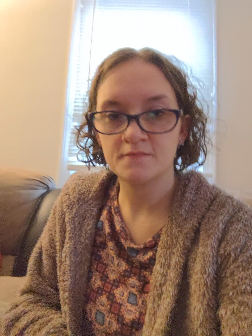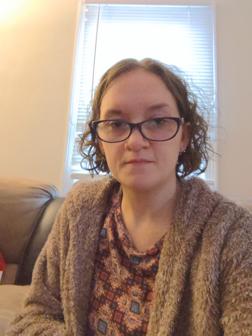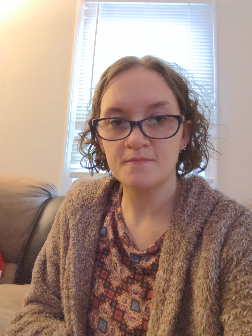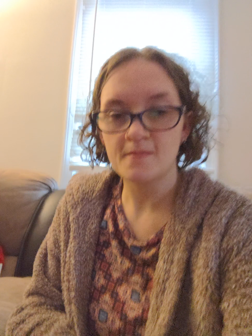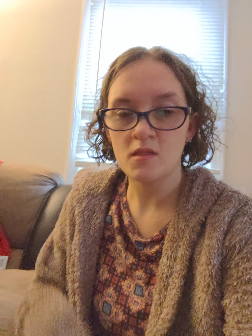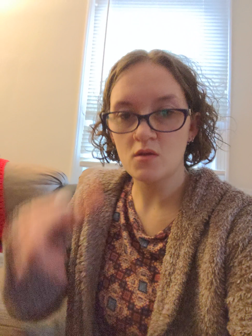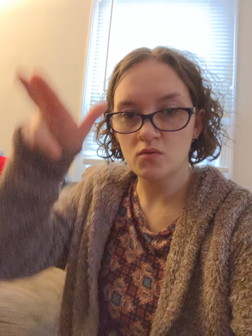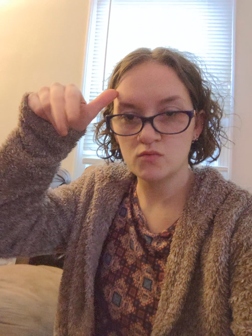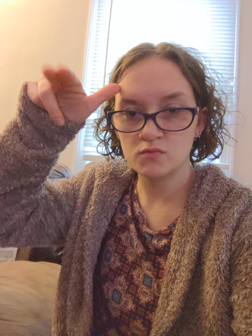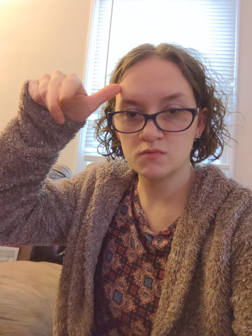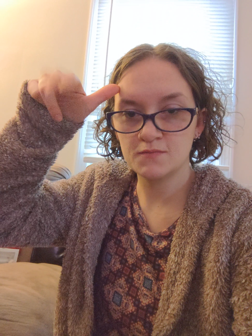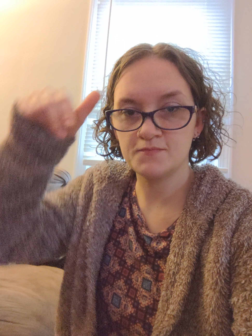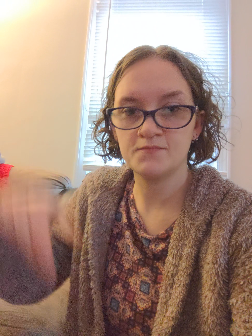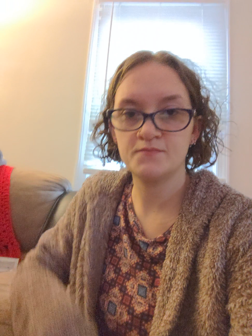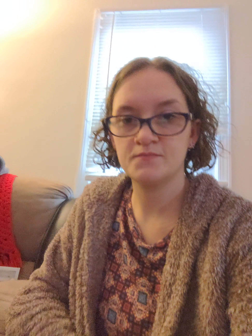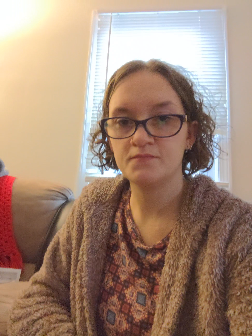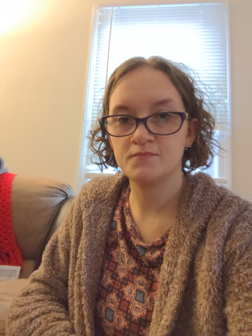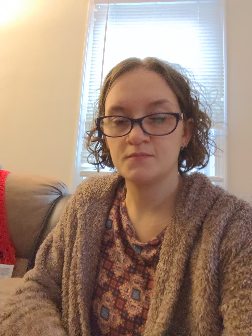horse